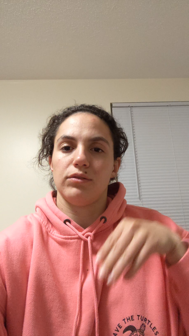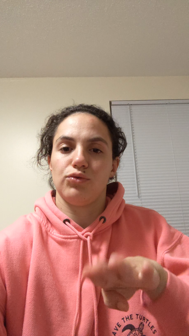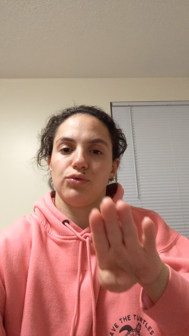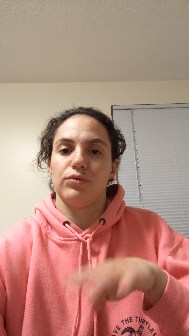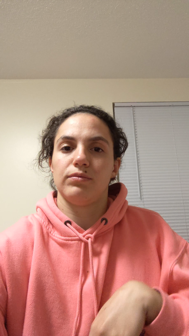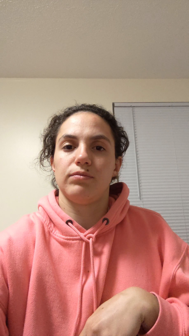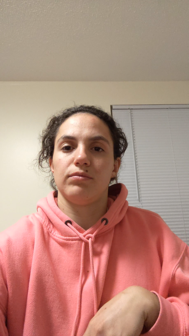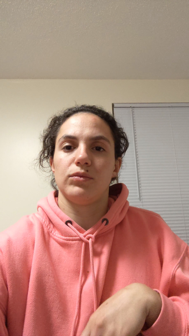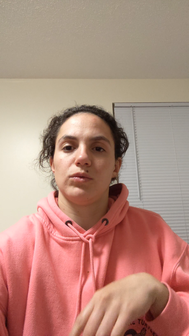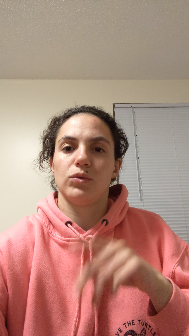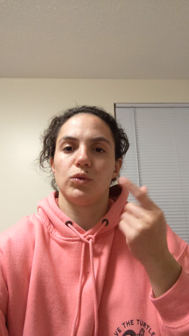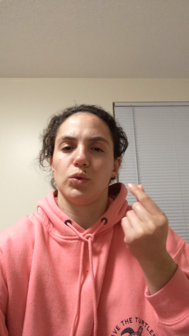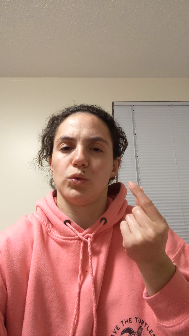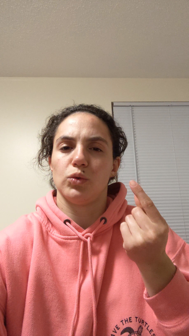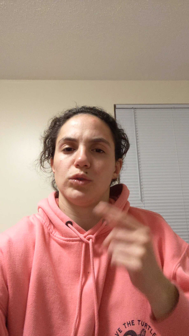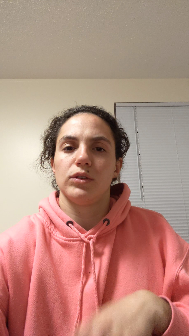do